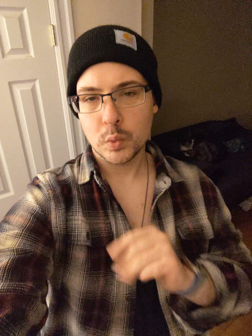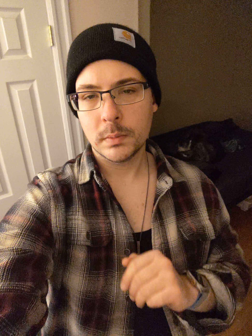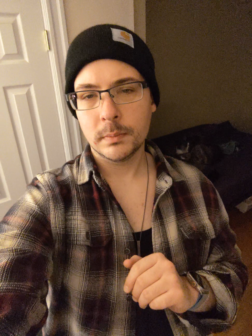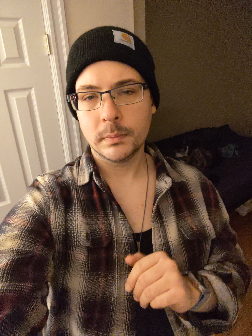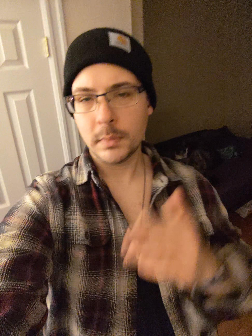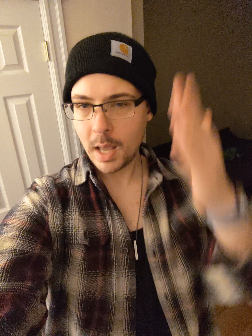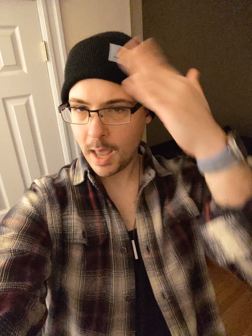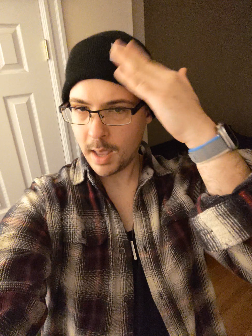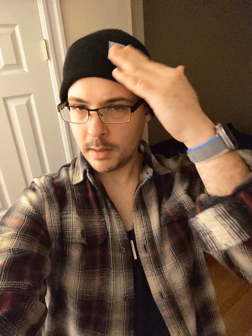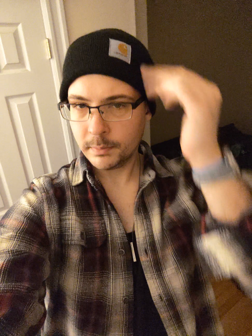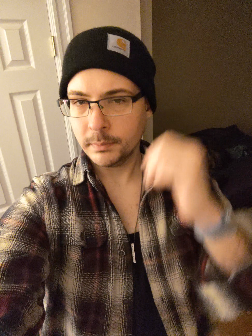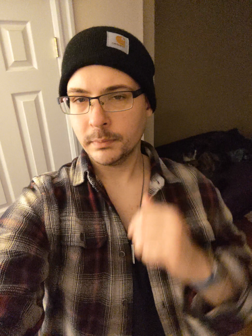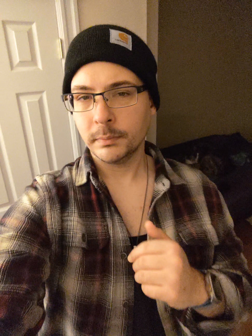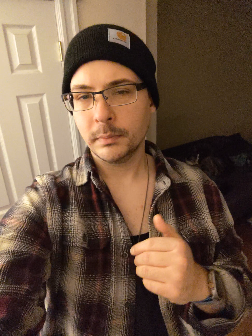hat